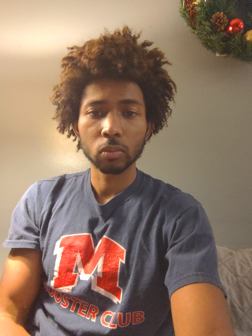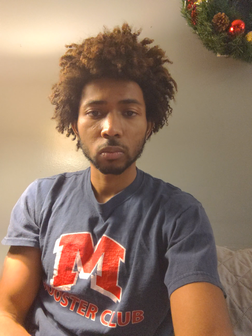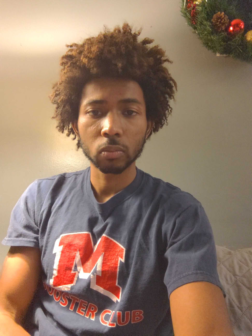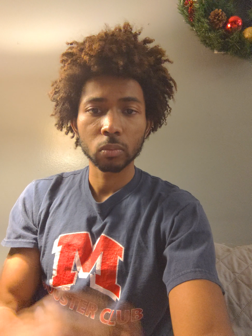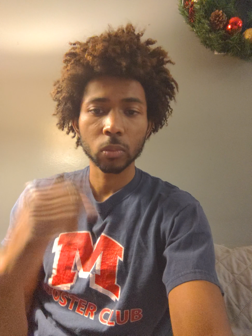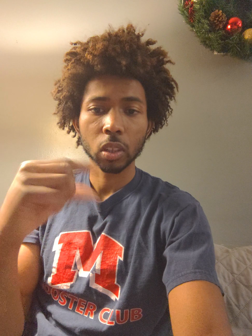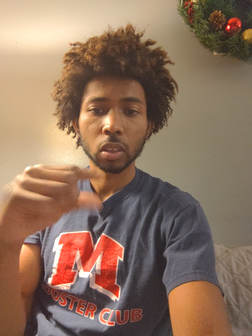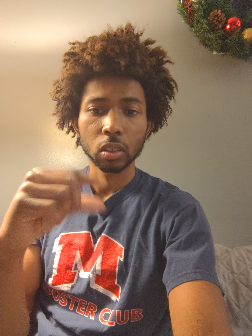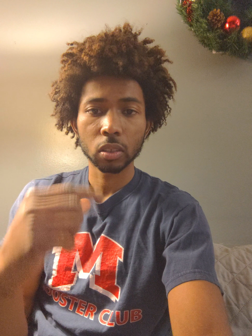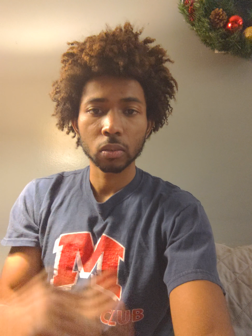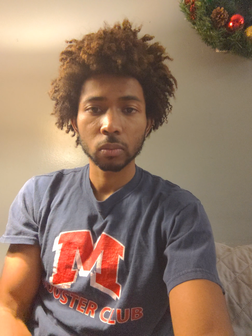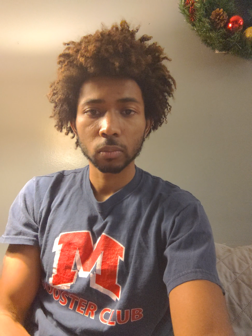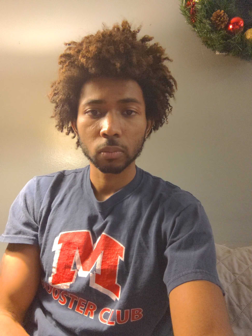green